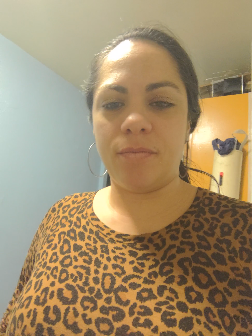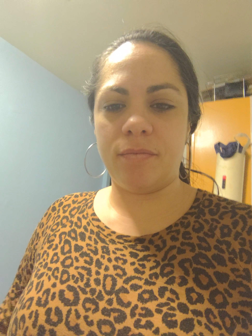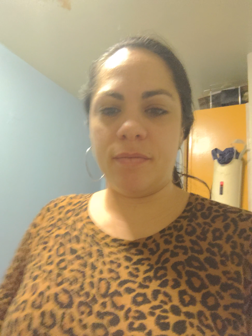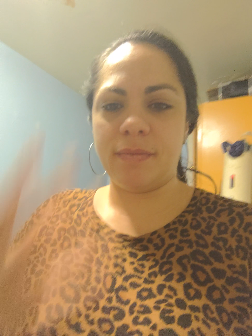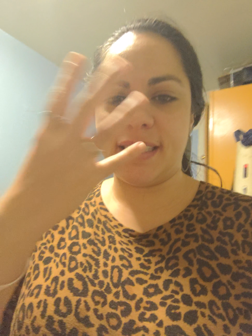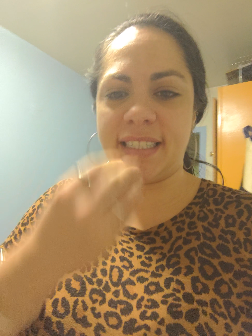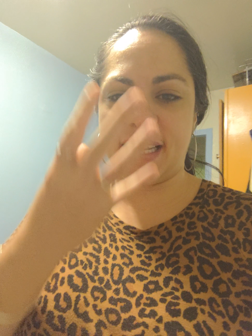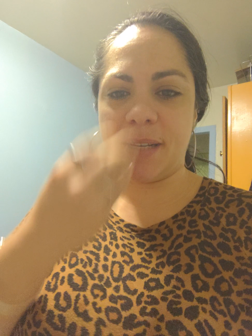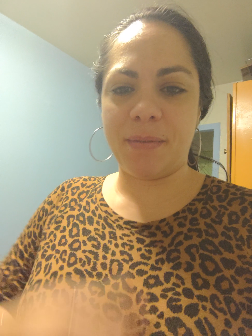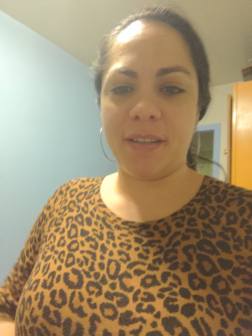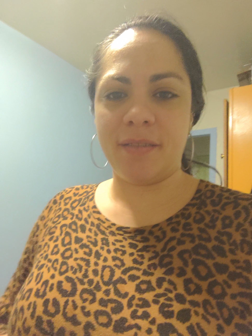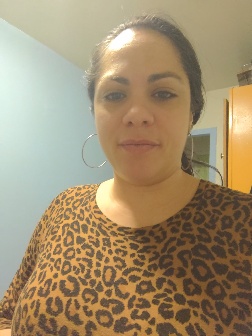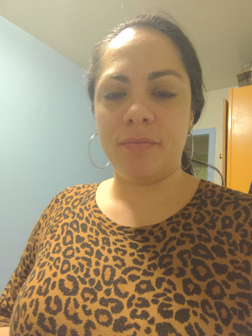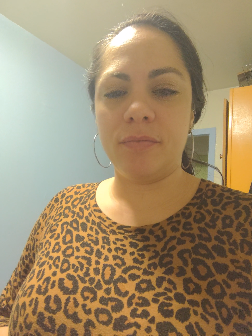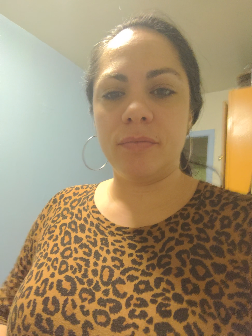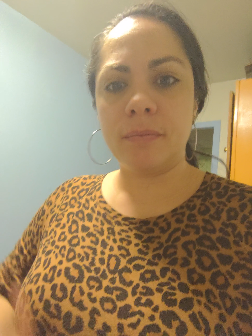sleepy